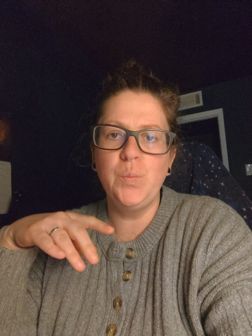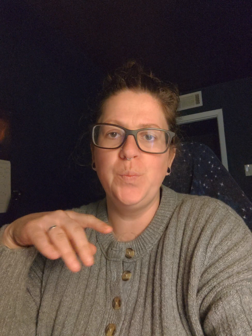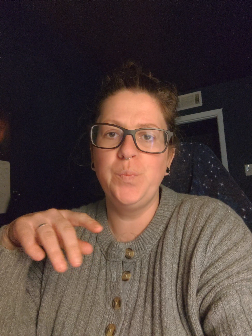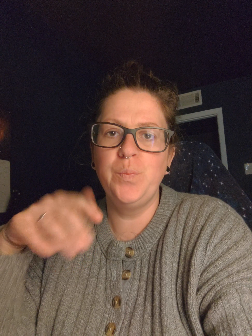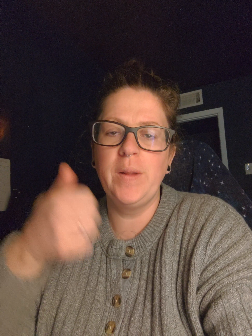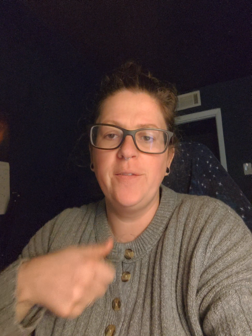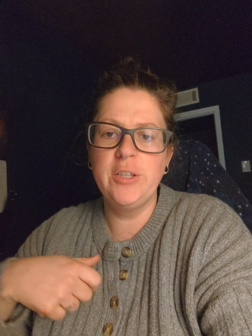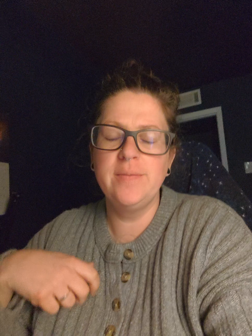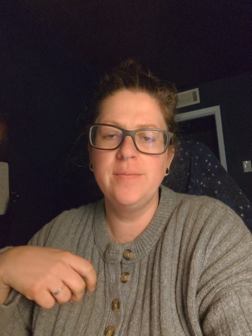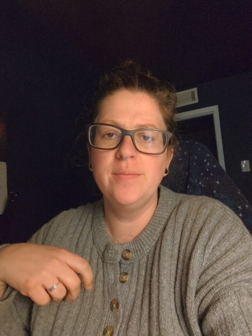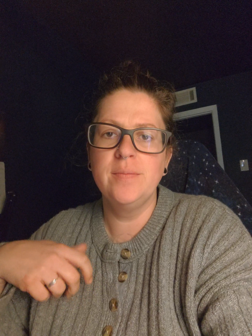every